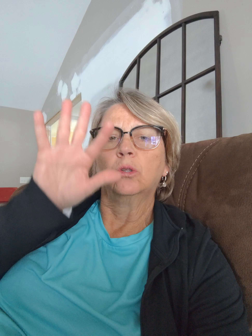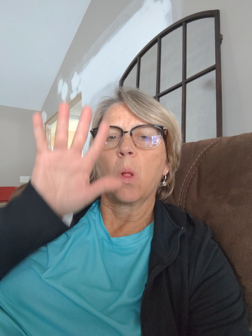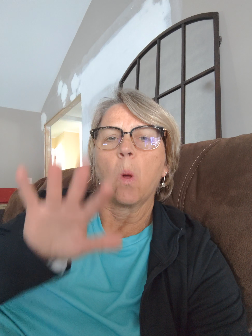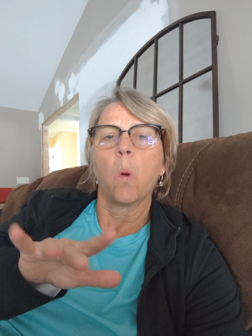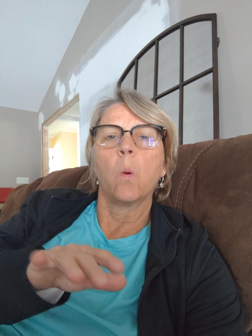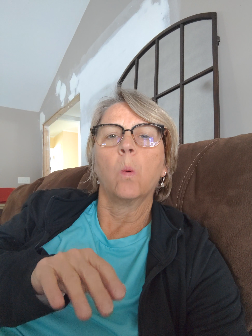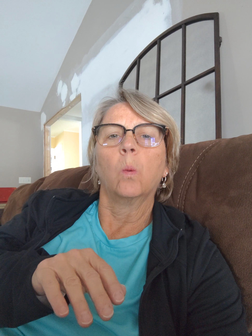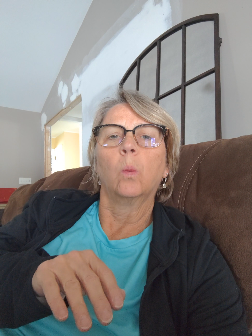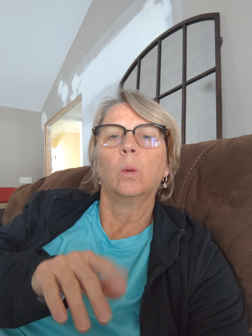snow